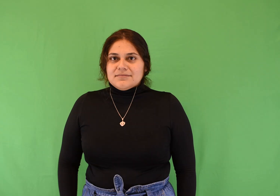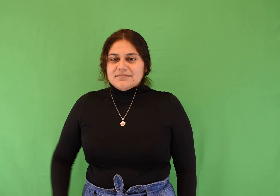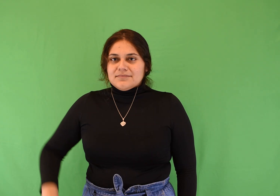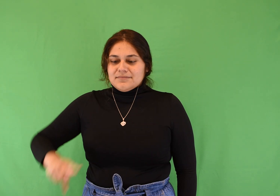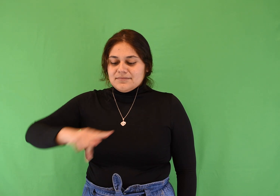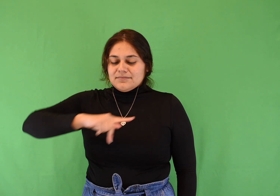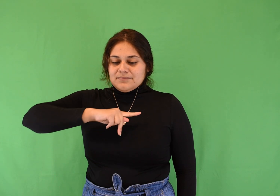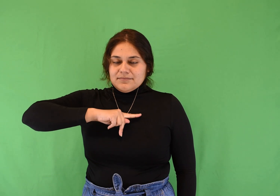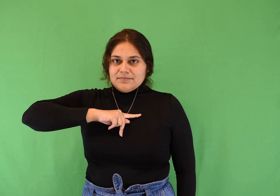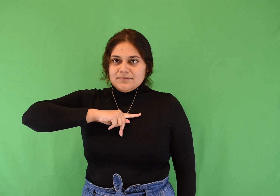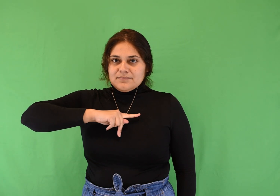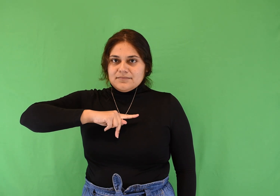mi